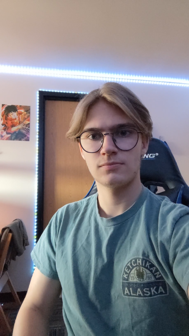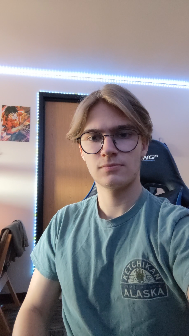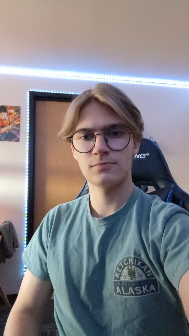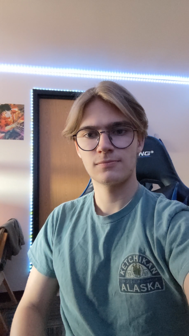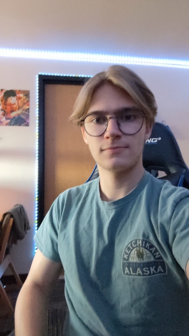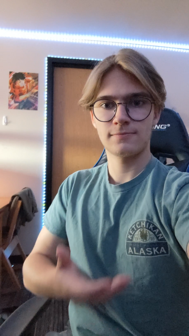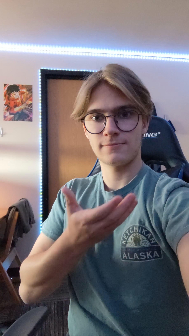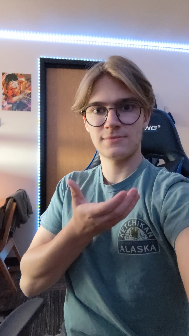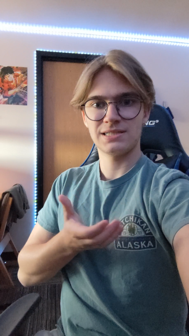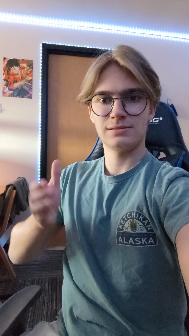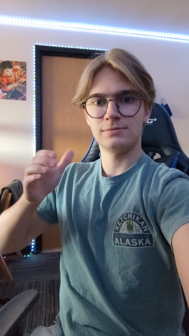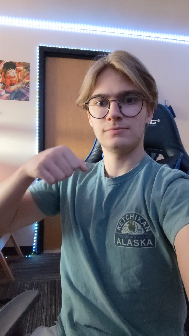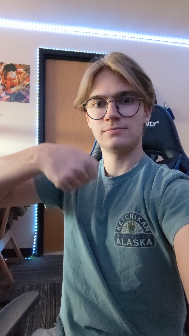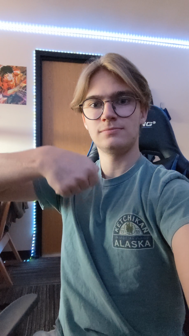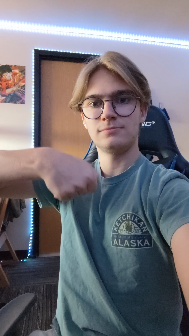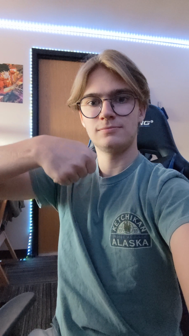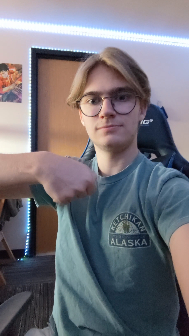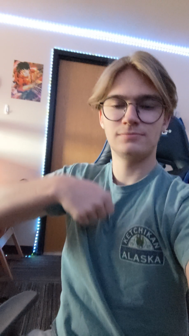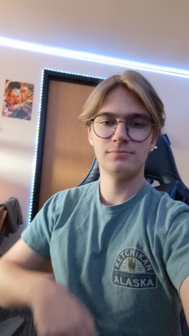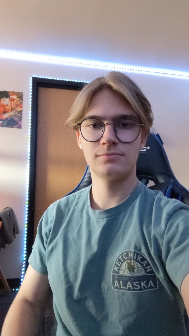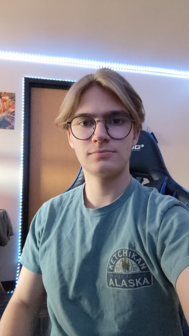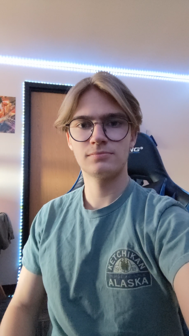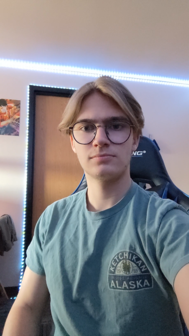basket